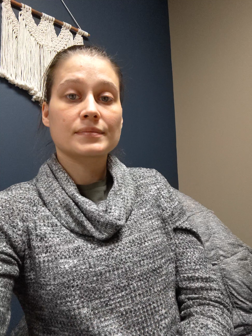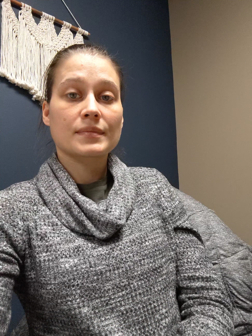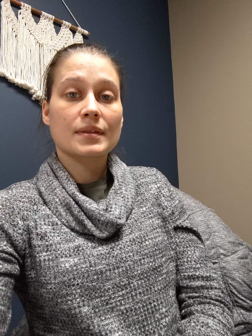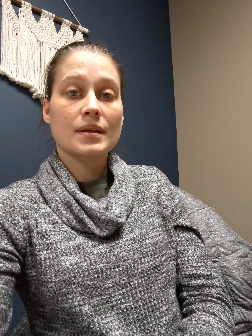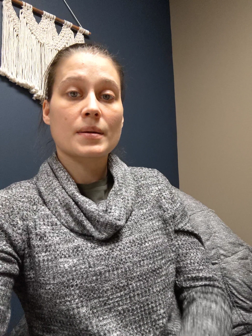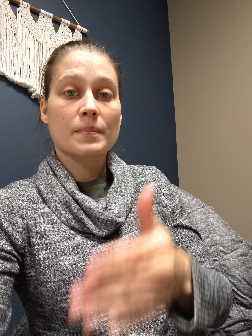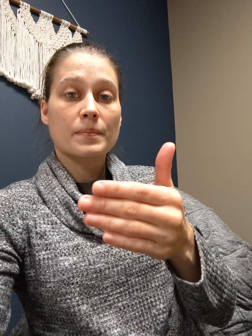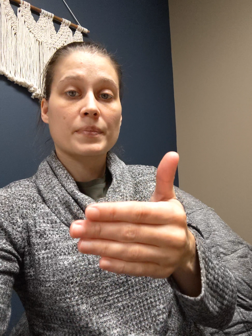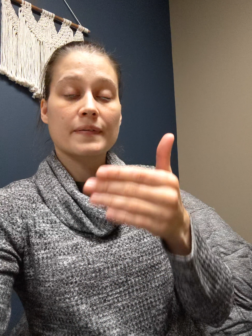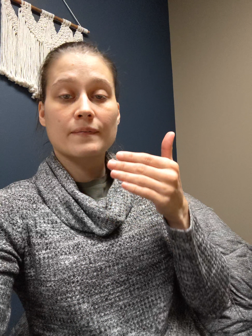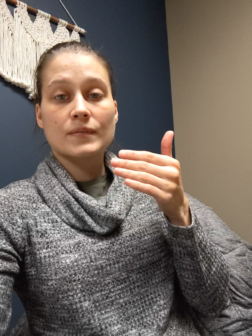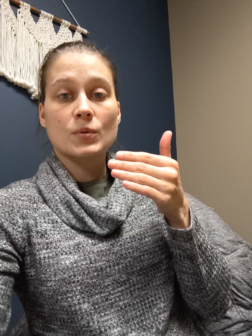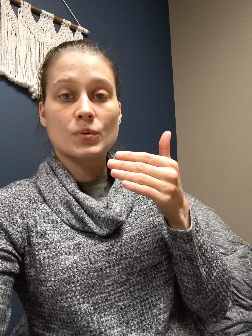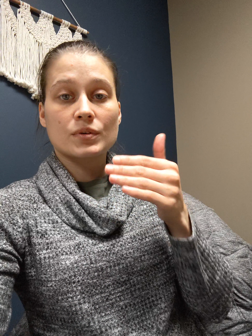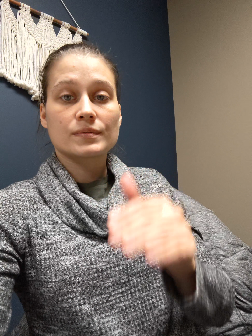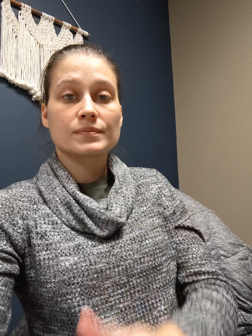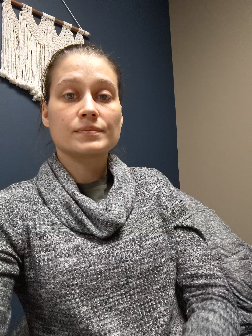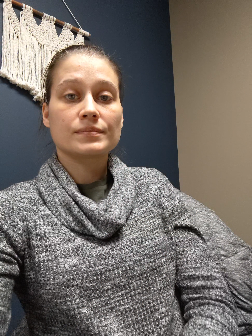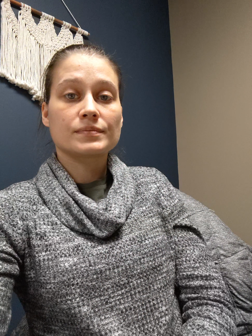before